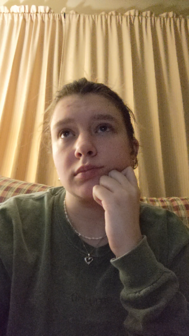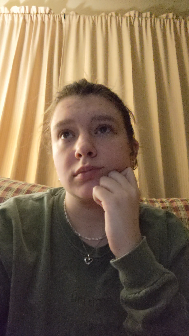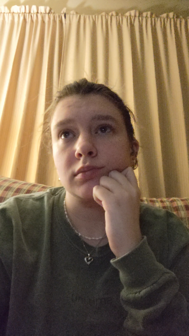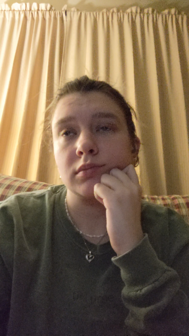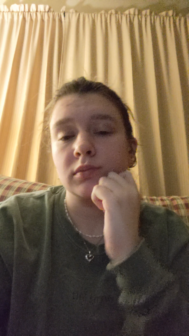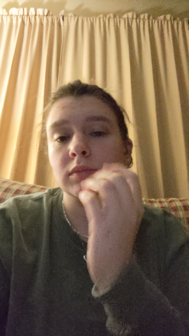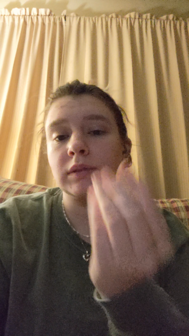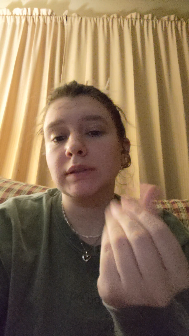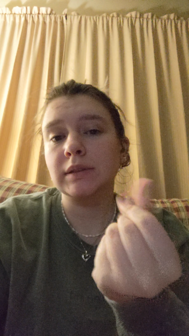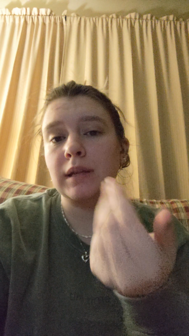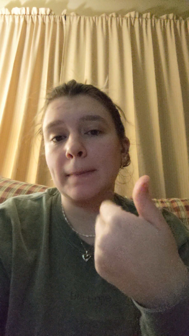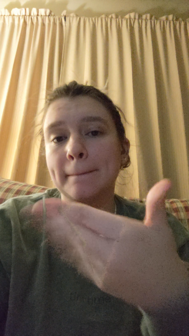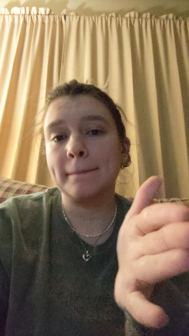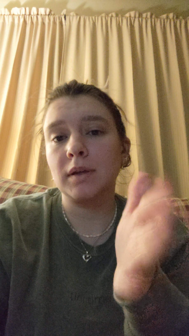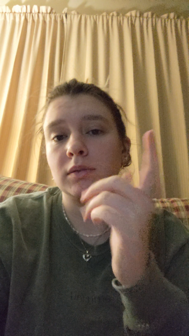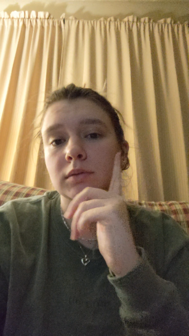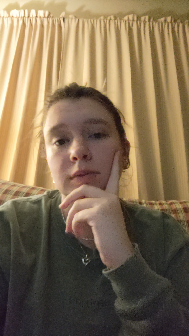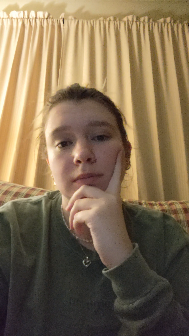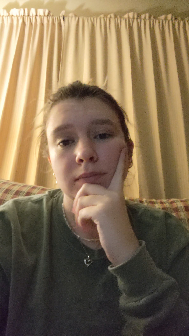sandbox